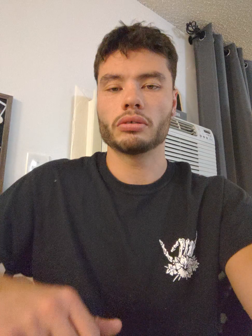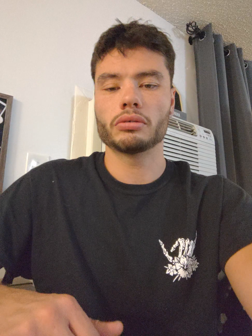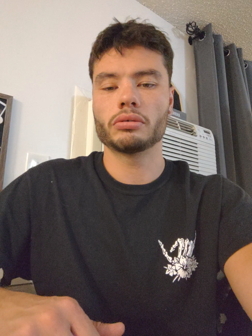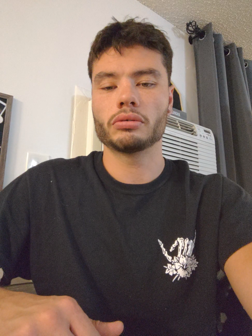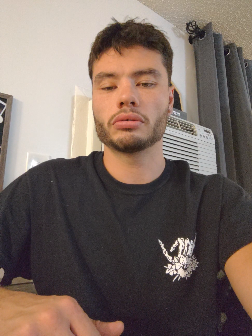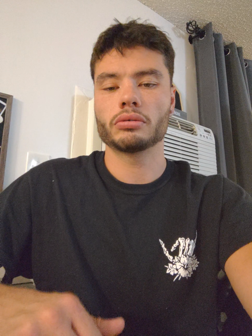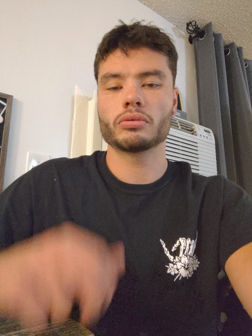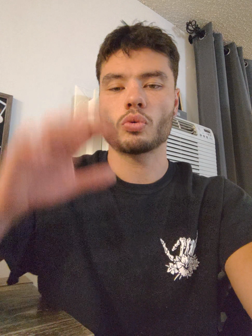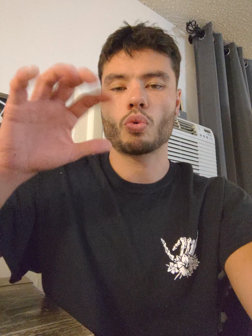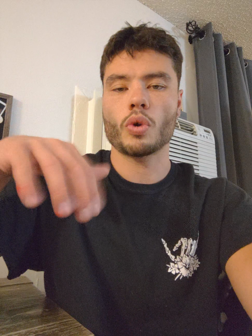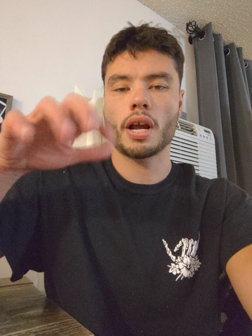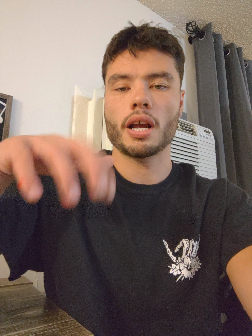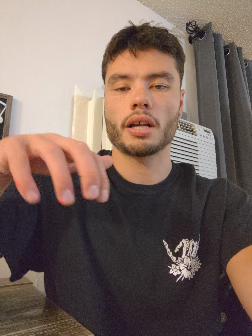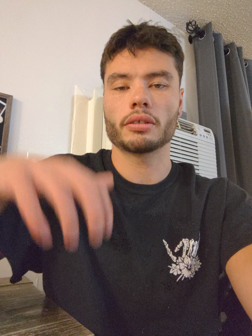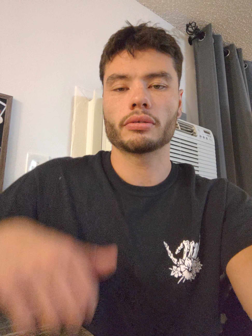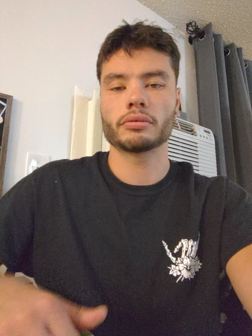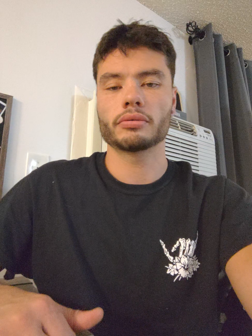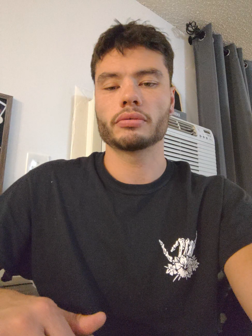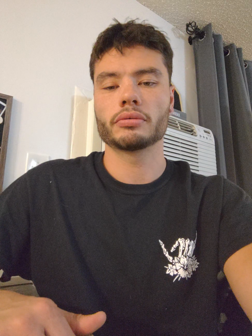rain